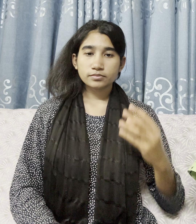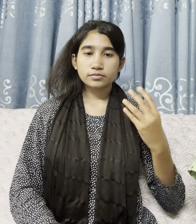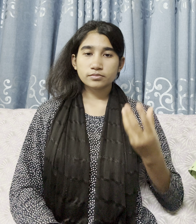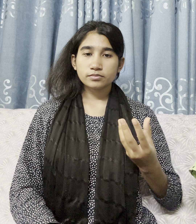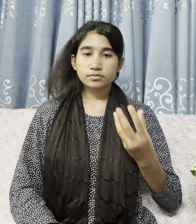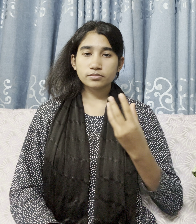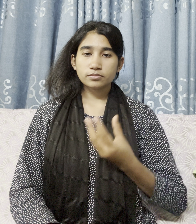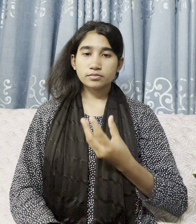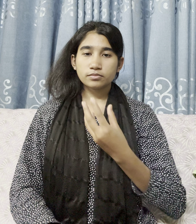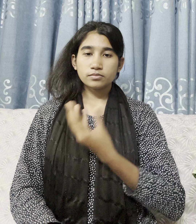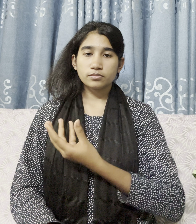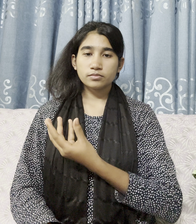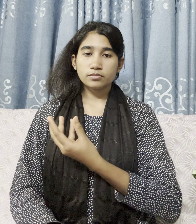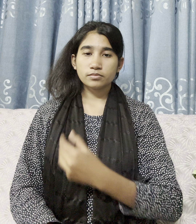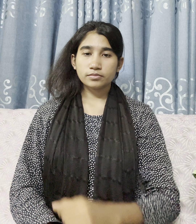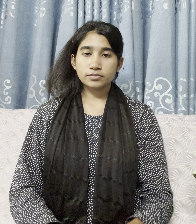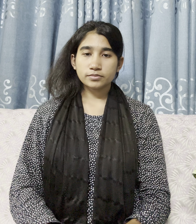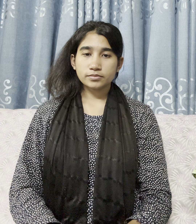ফল